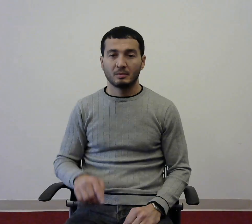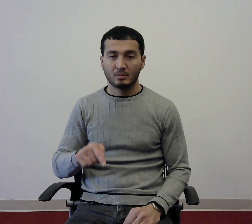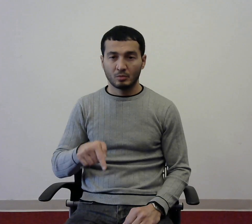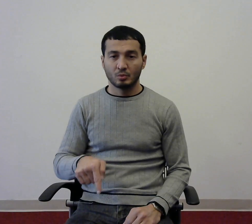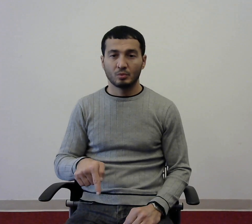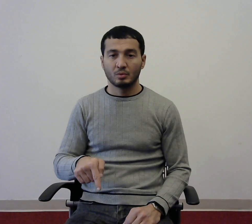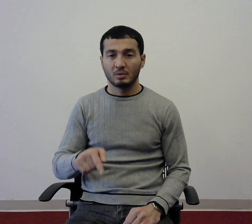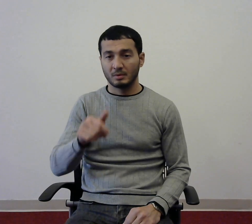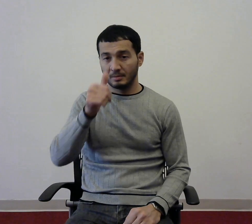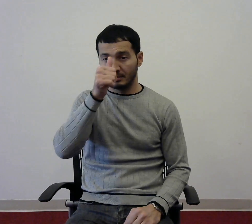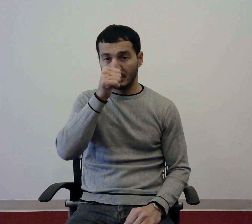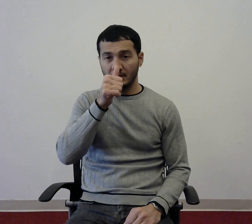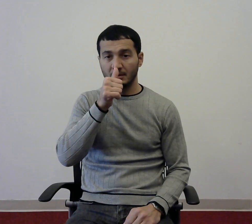bu ay